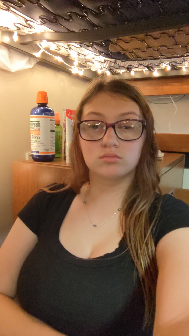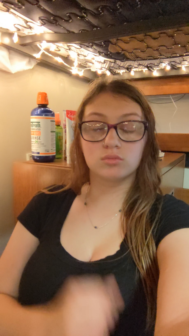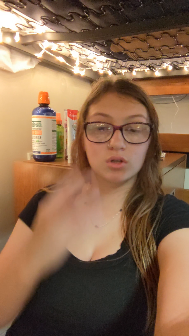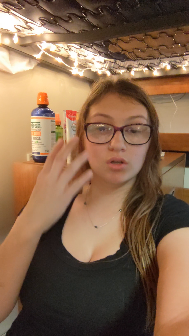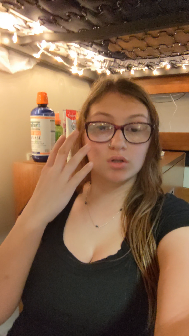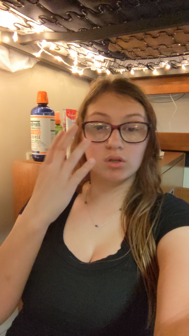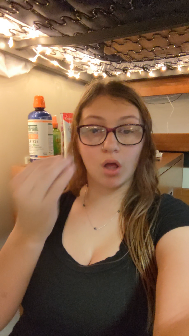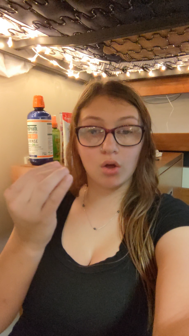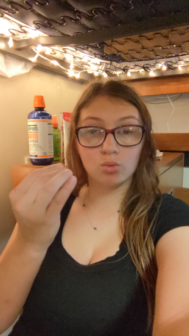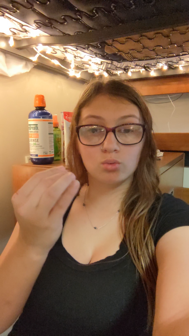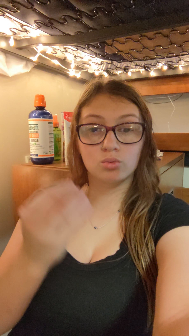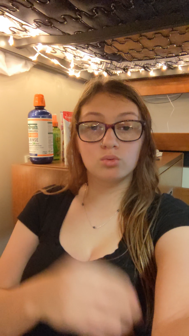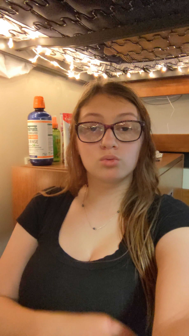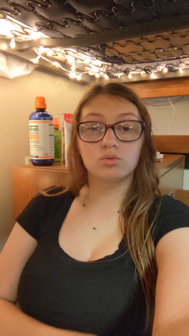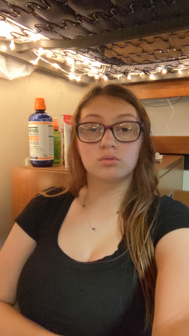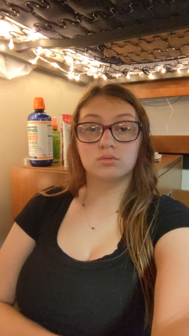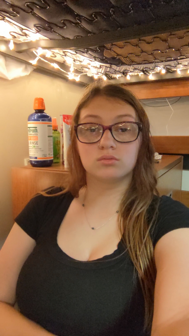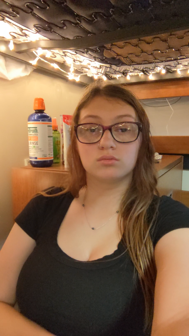got to